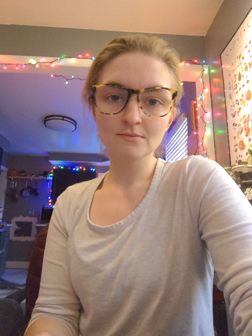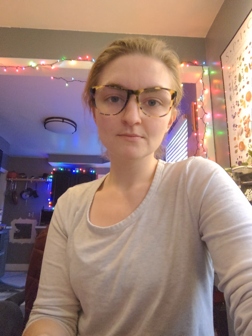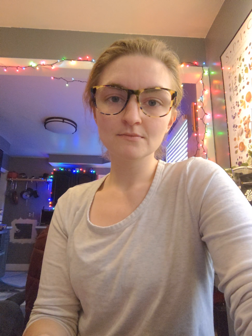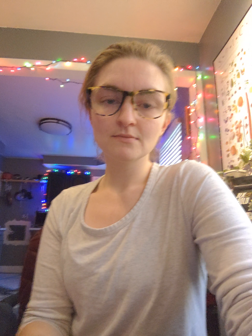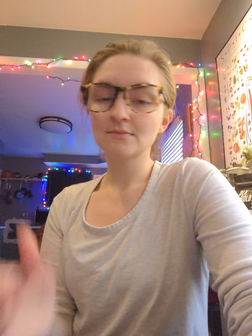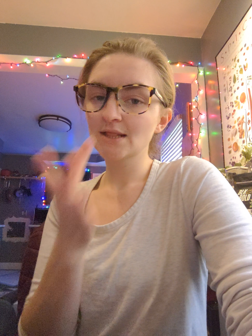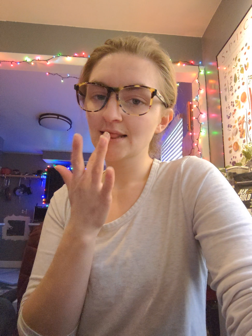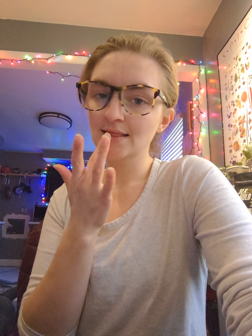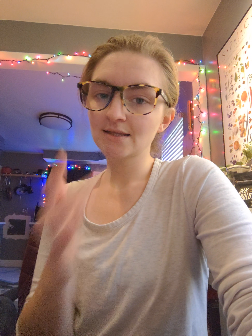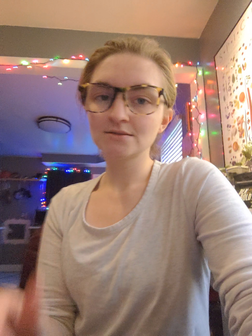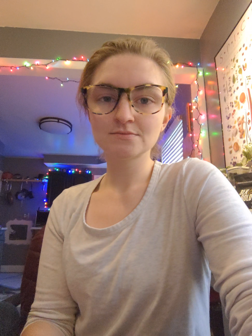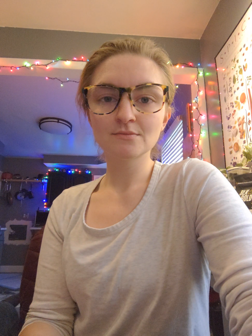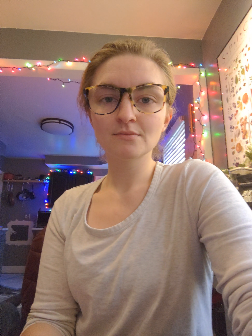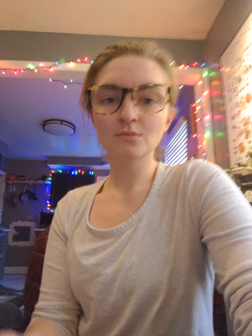taste